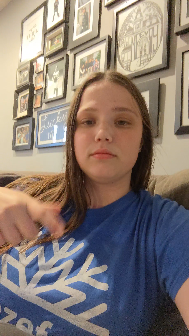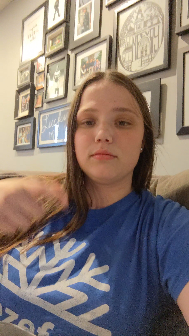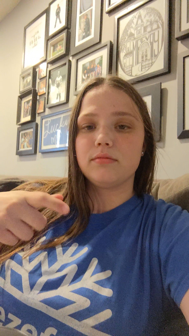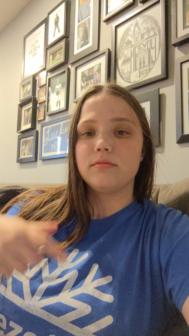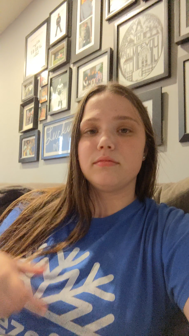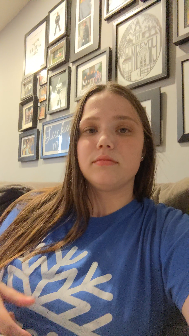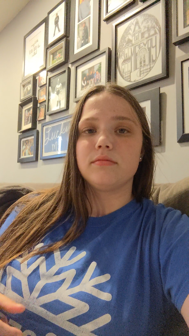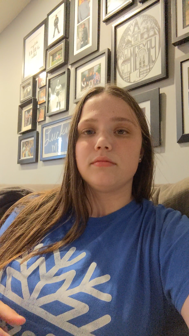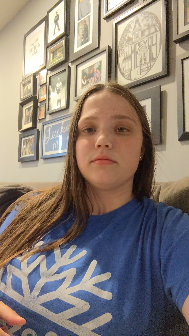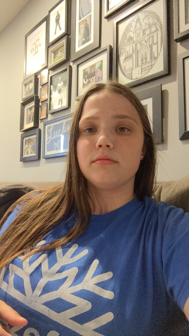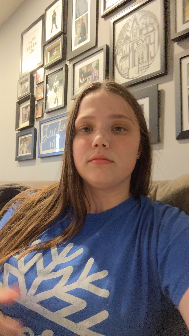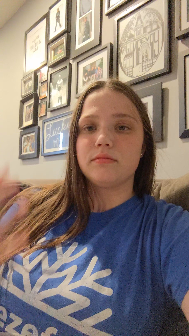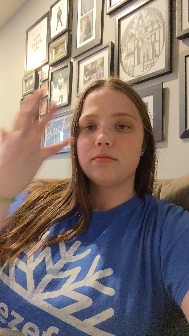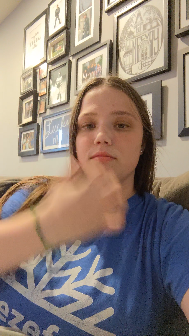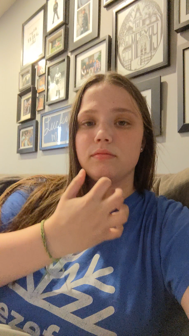dark